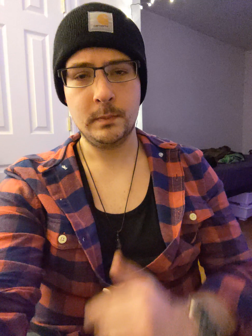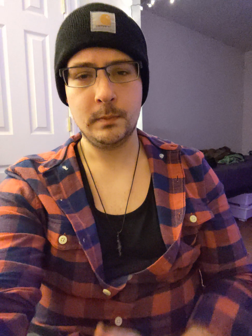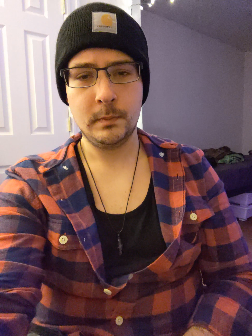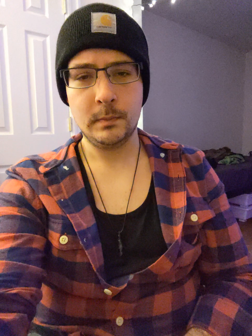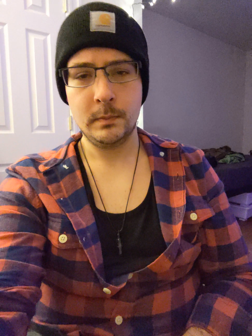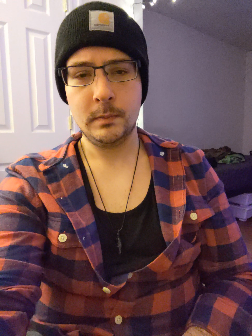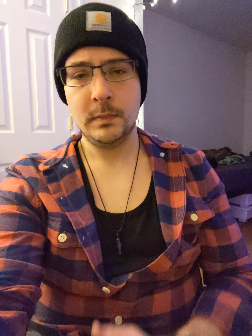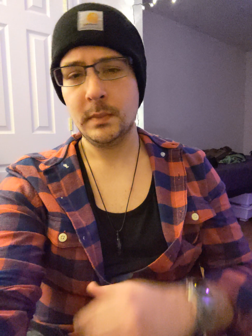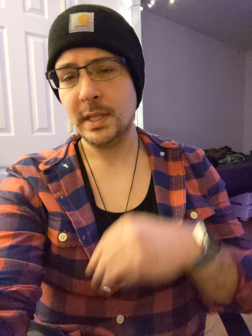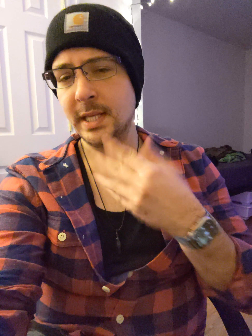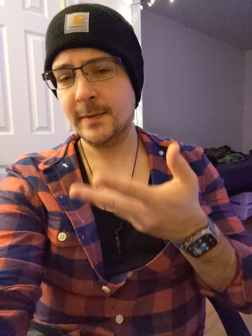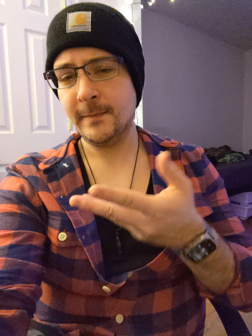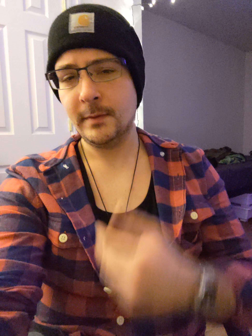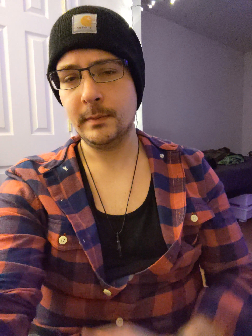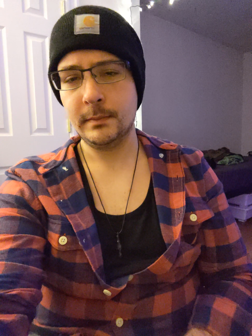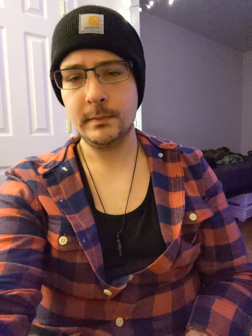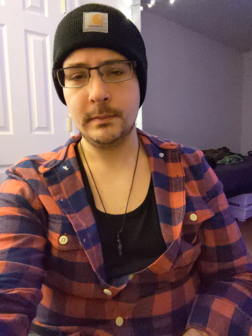give